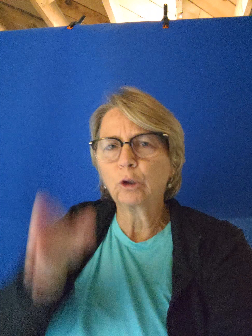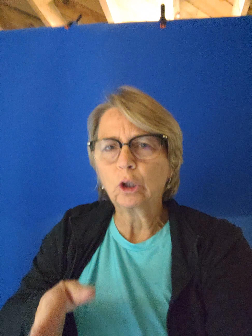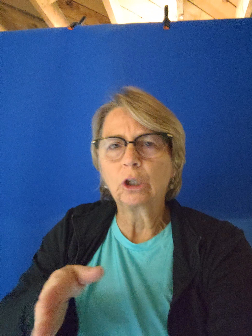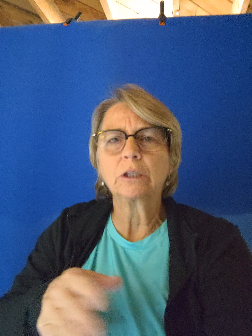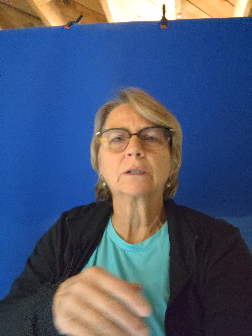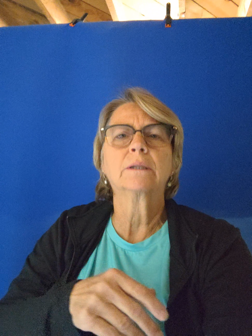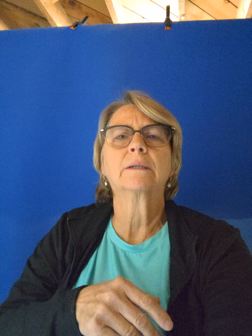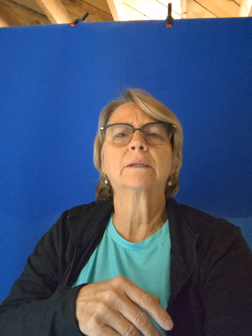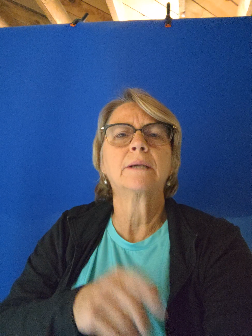person